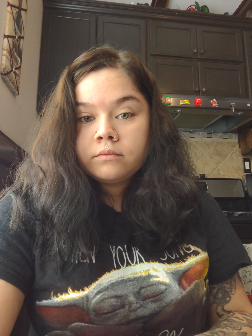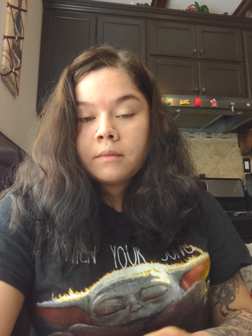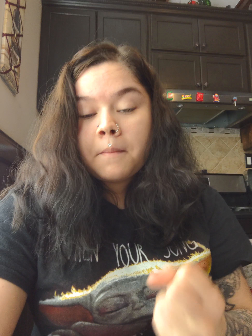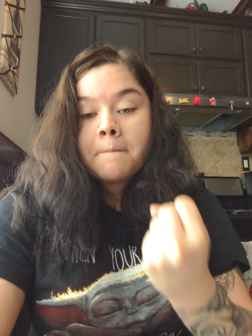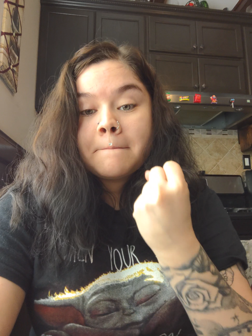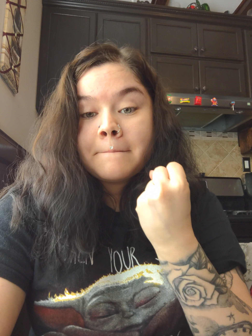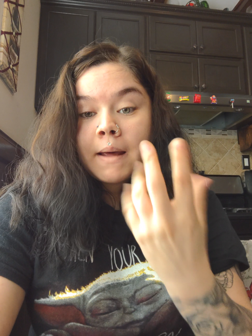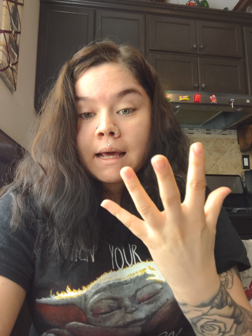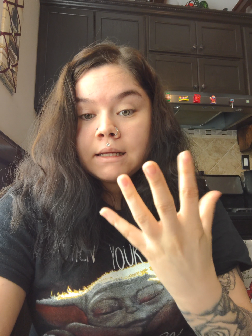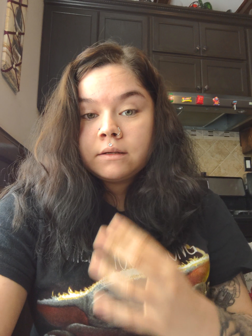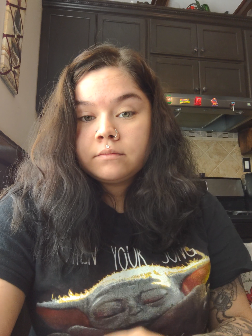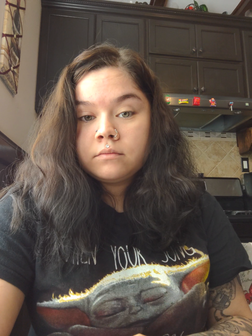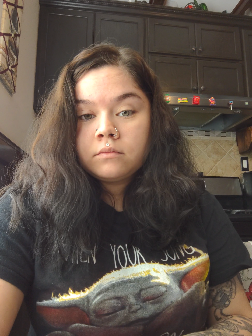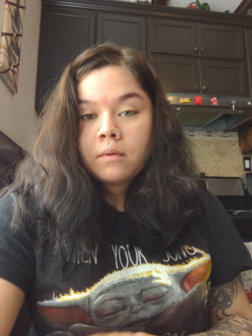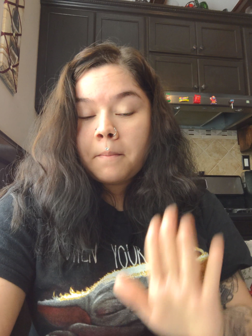many